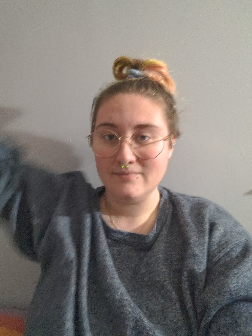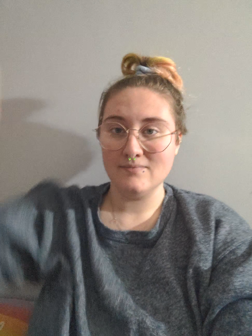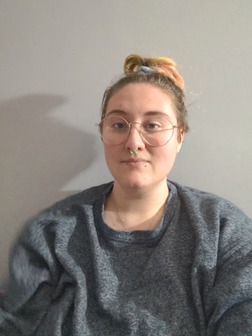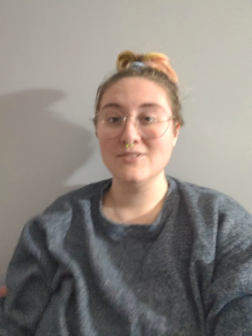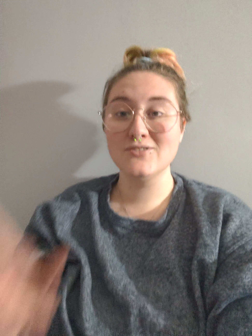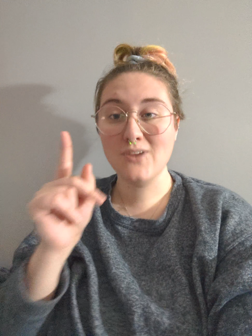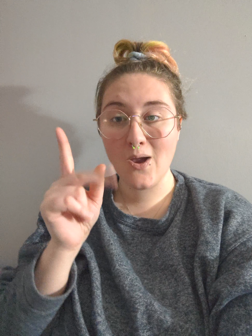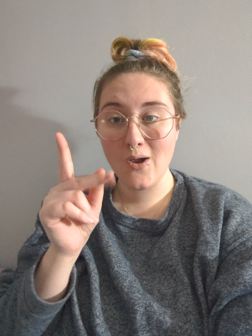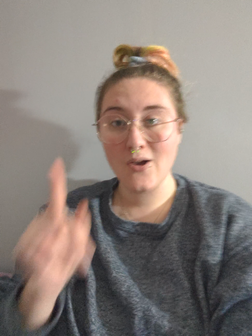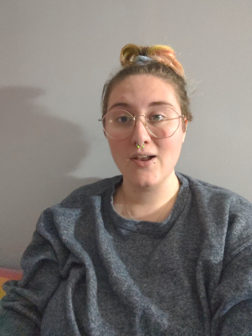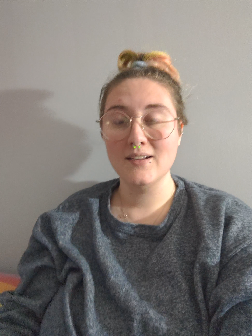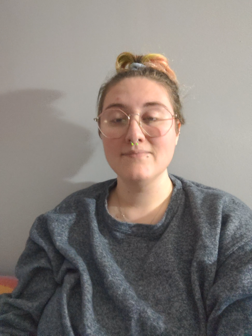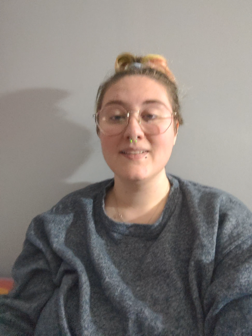dog